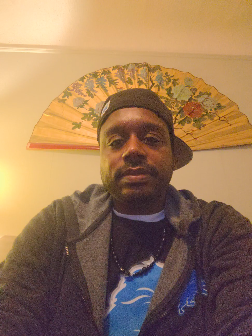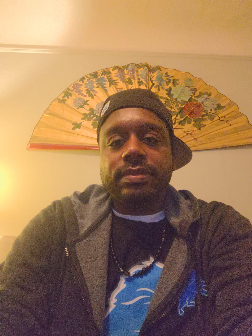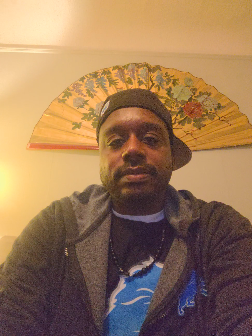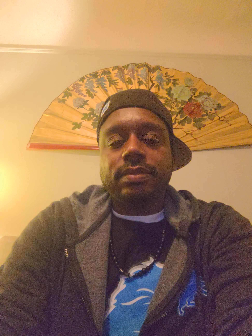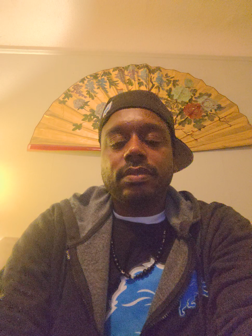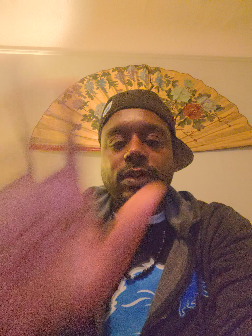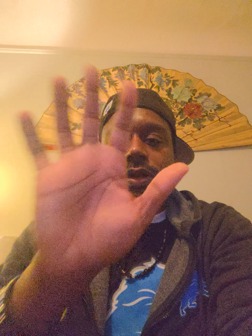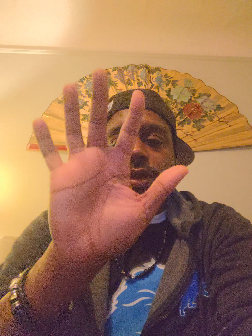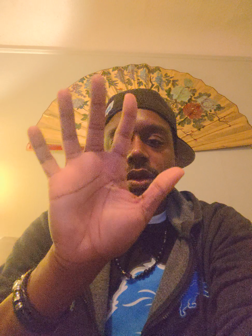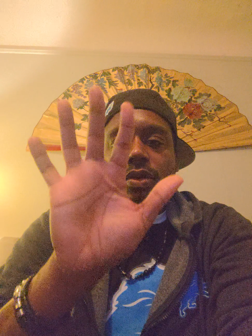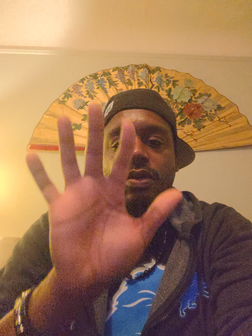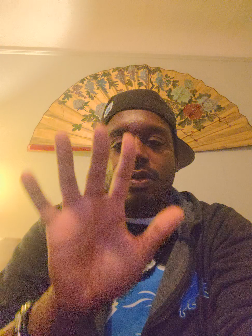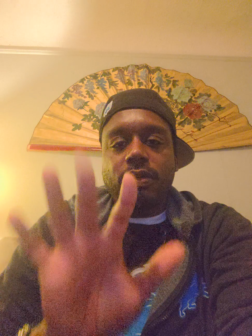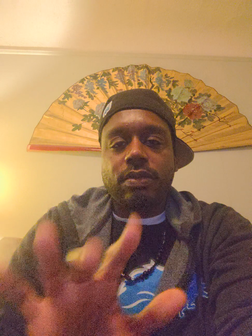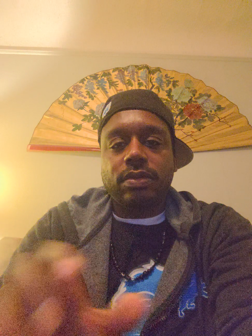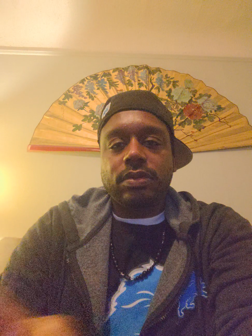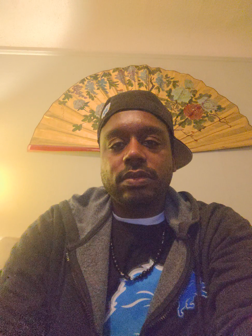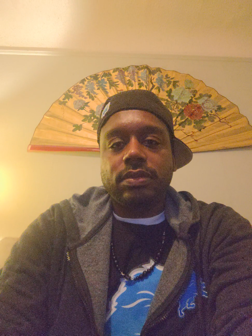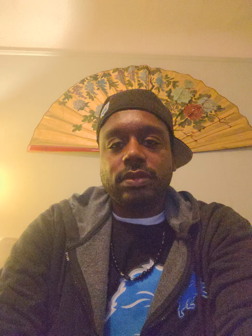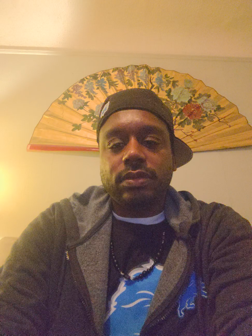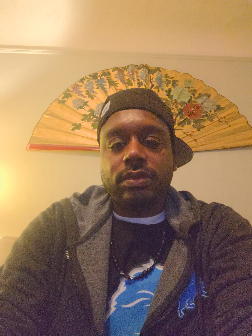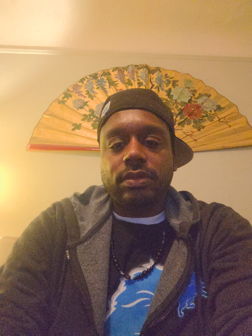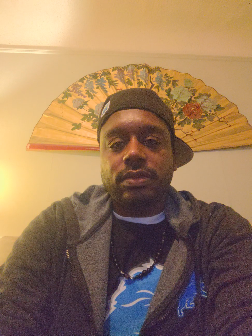snow